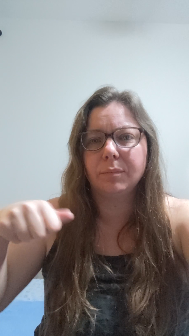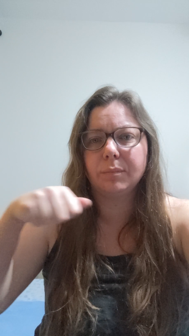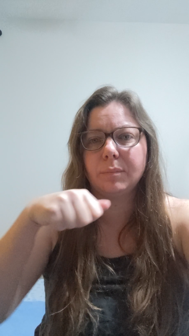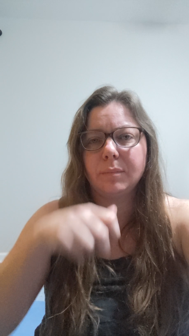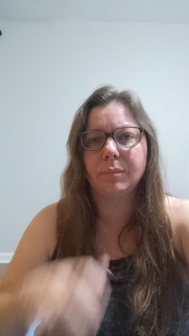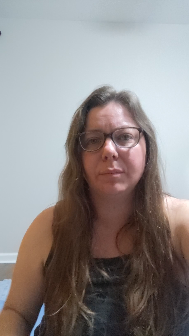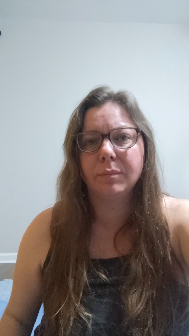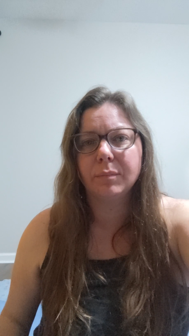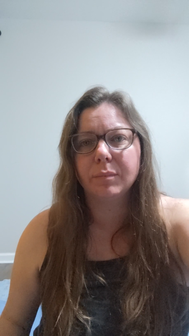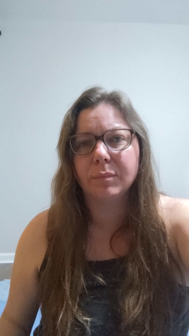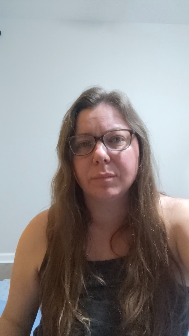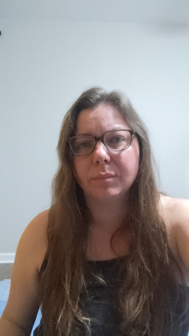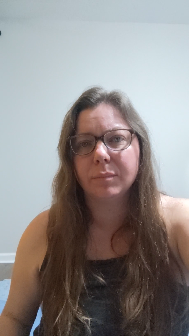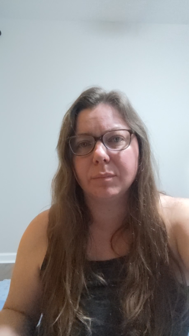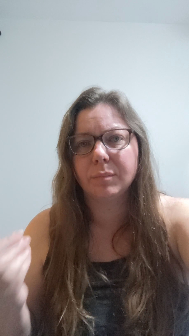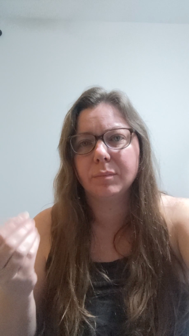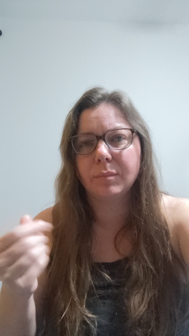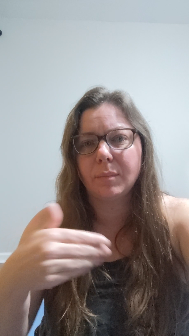sandbox